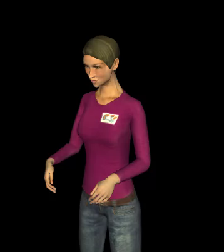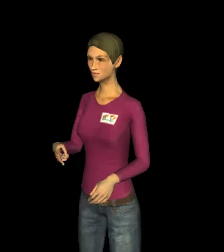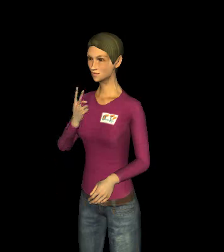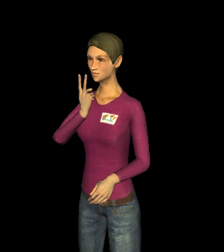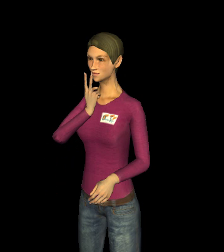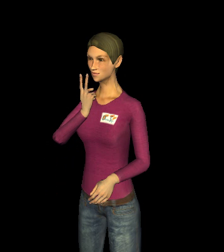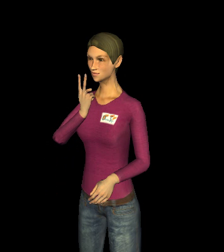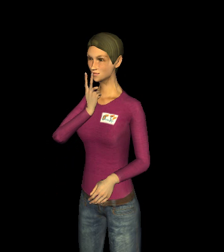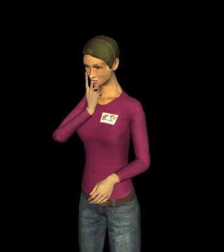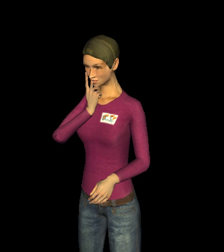يدخن